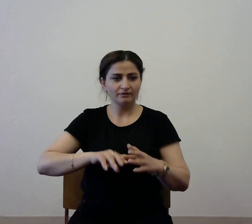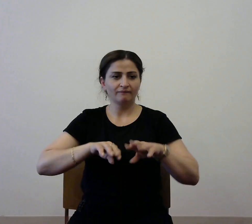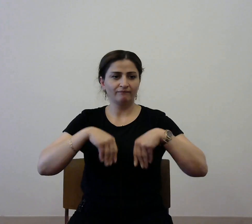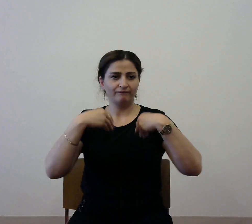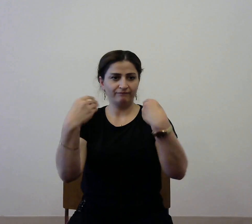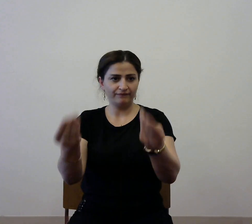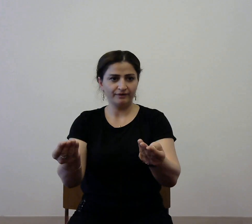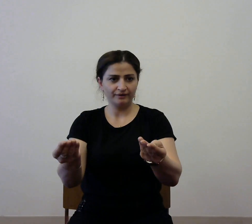vermək